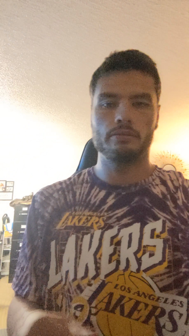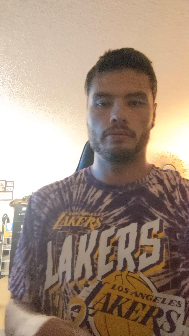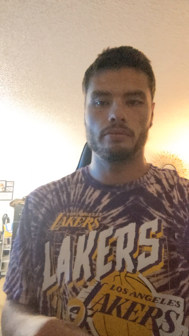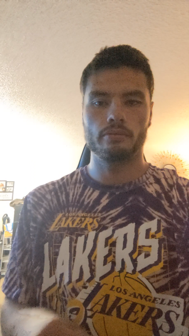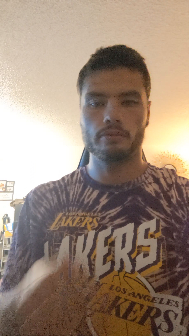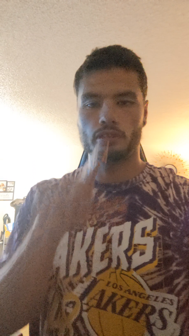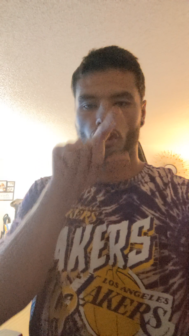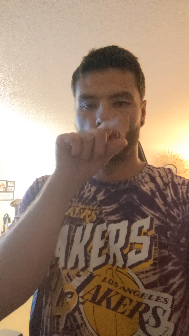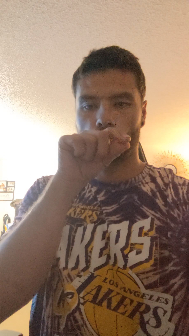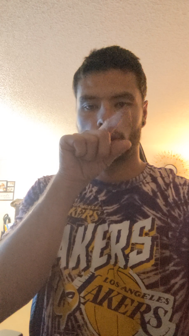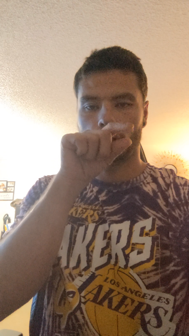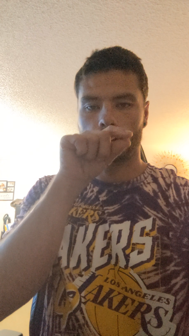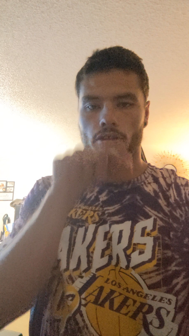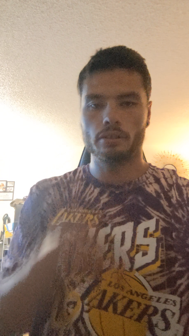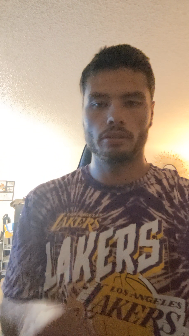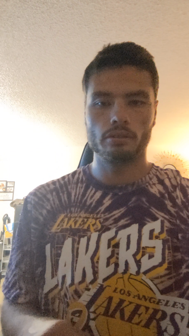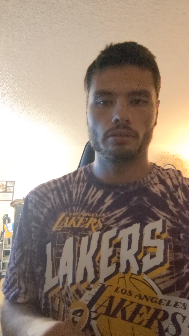chicken